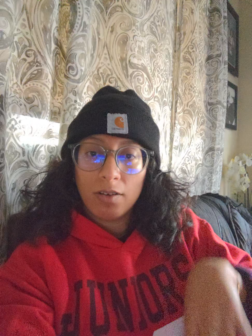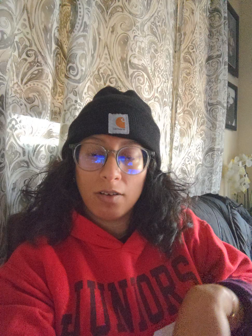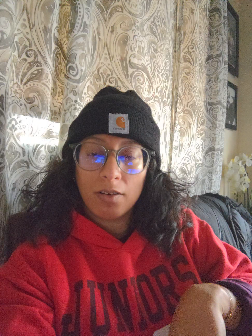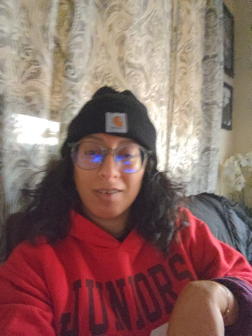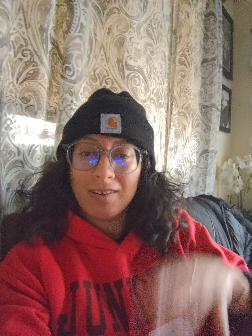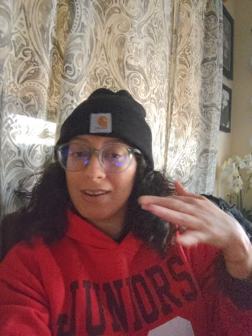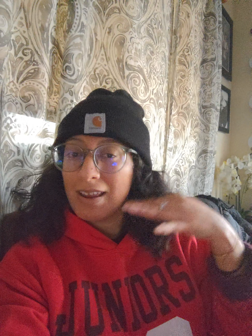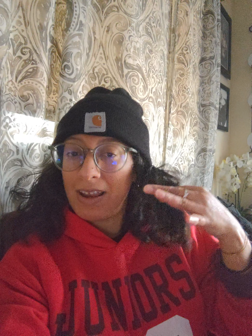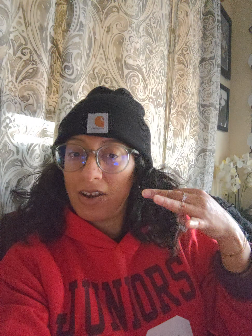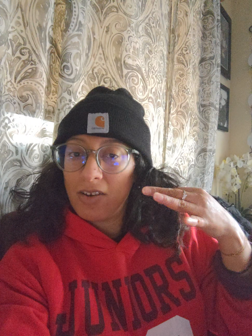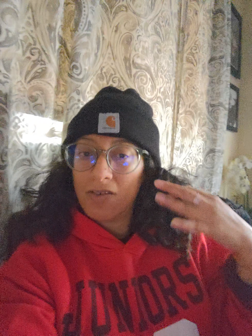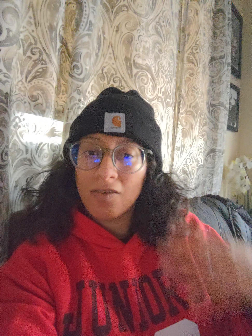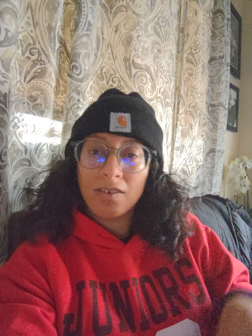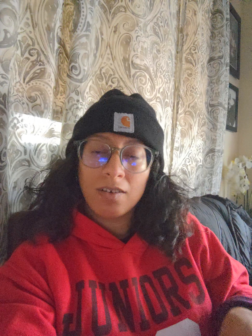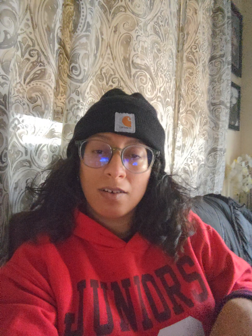hair